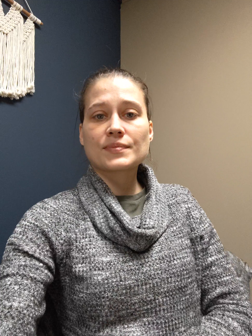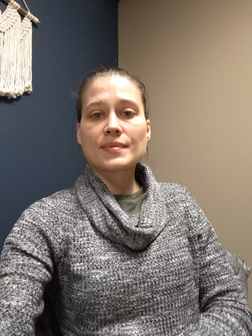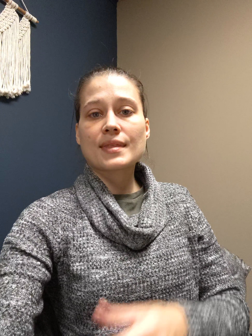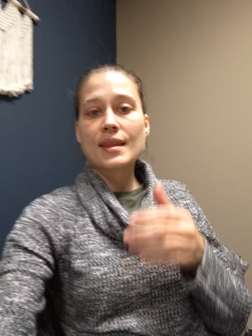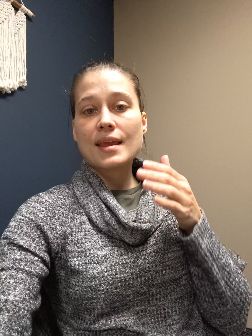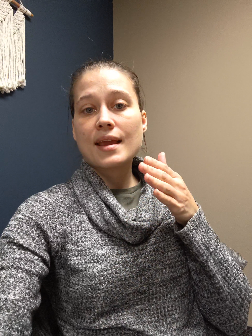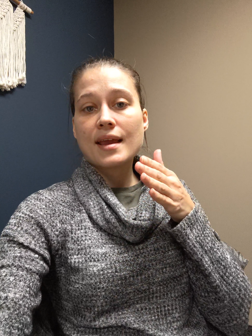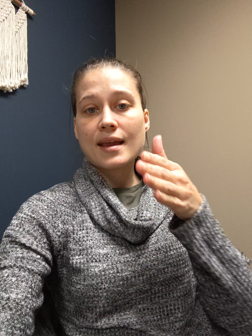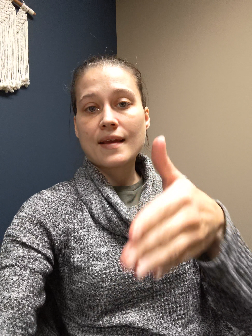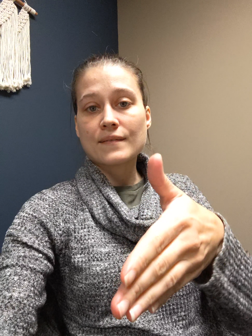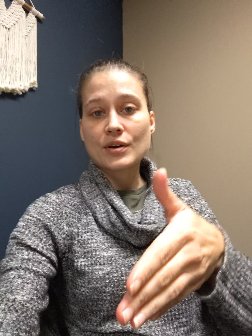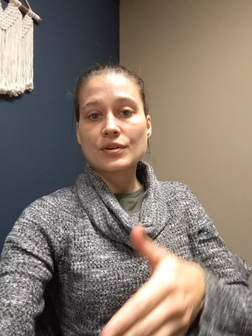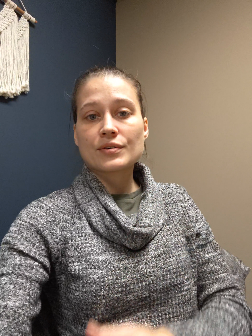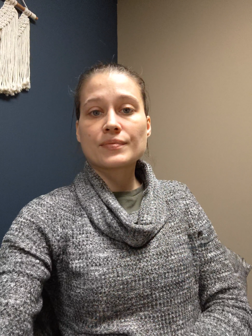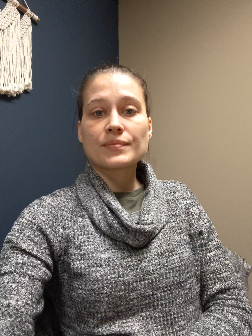after